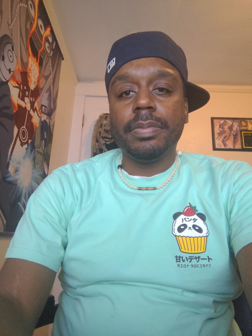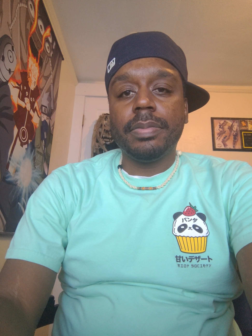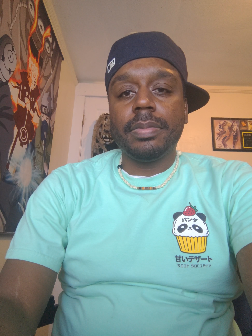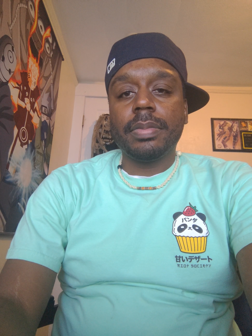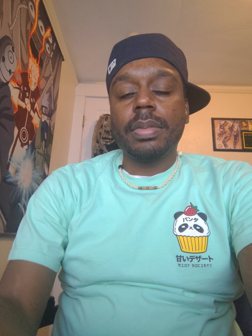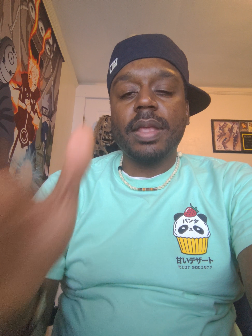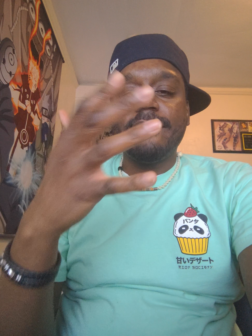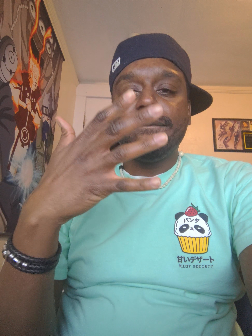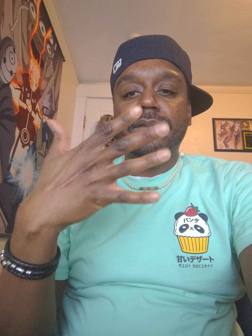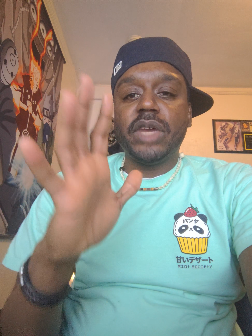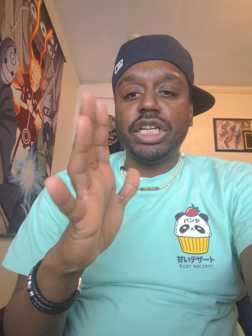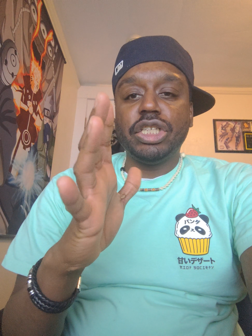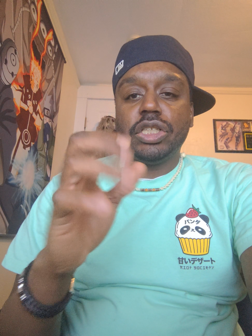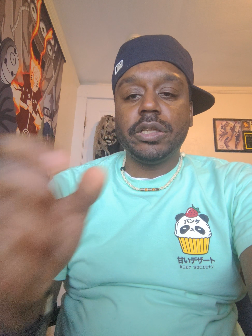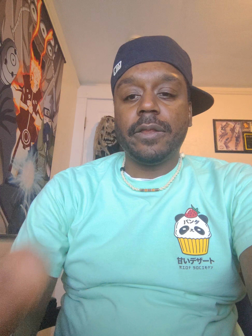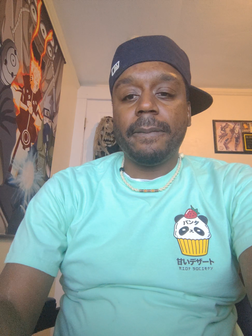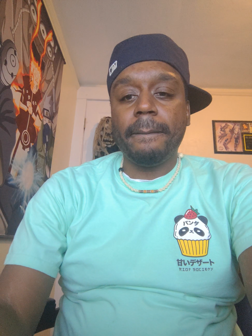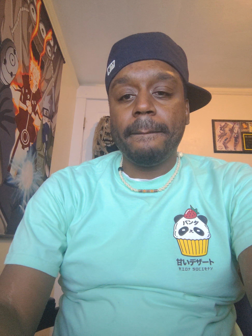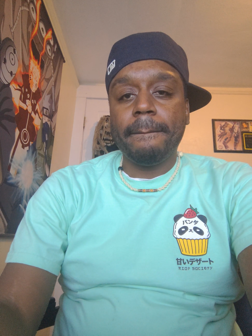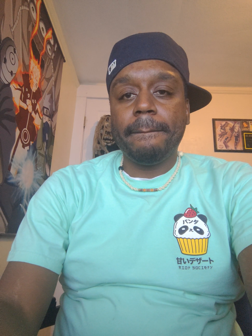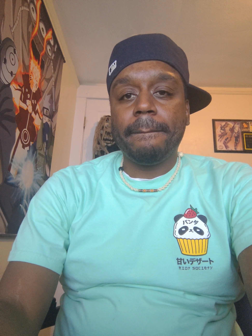finish